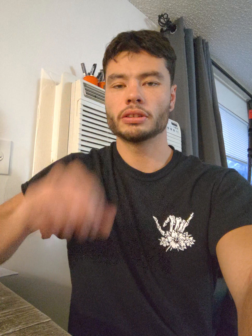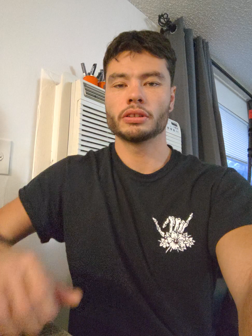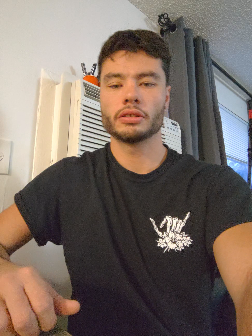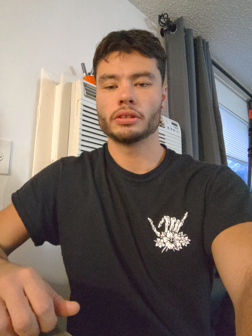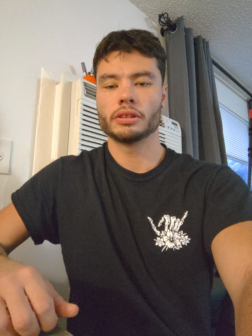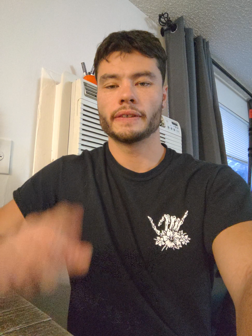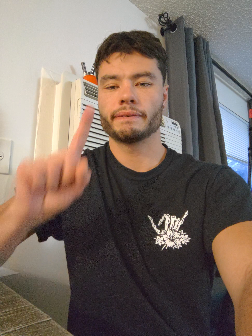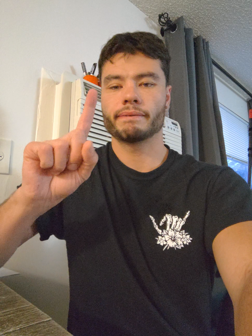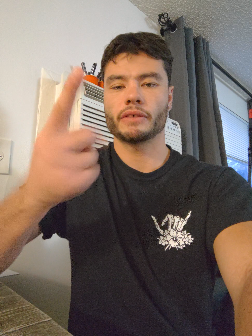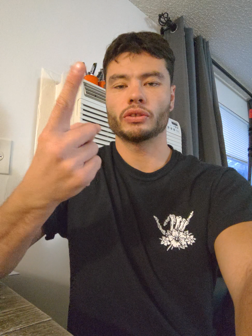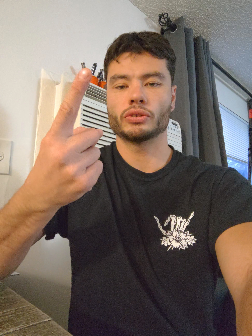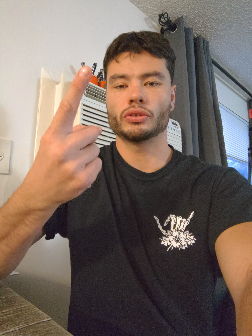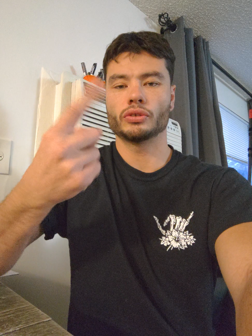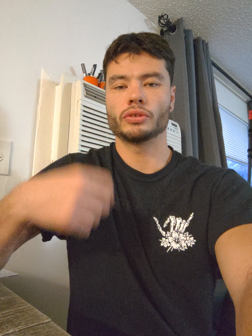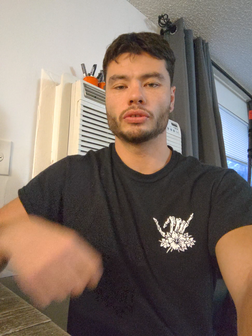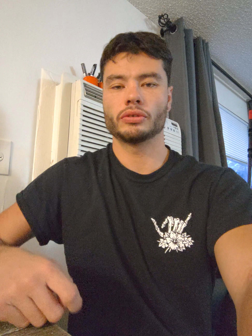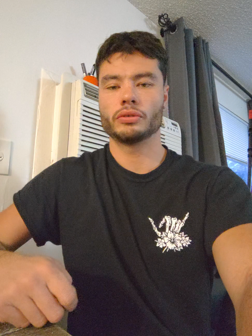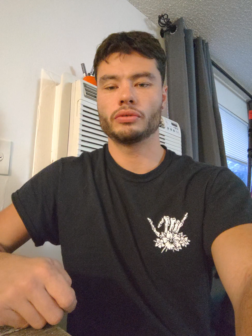first